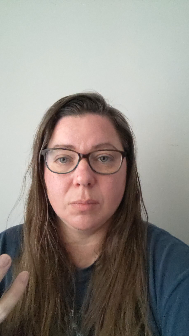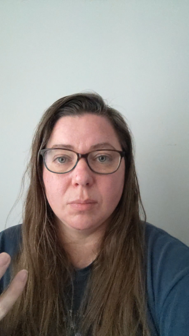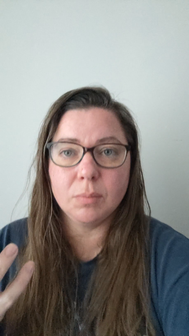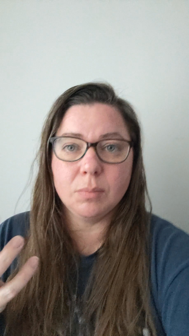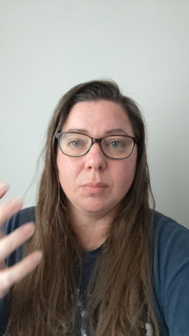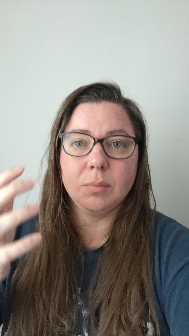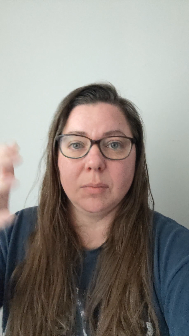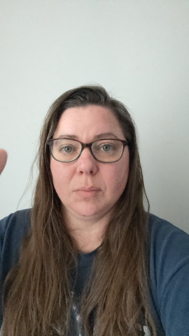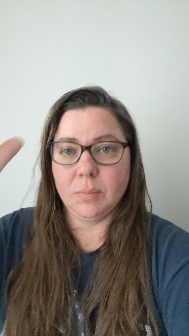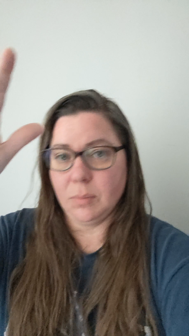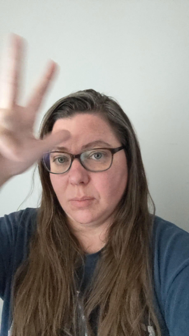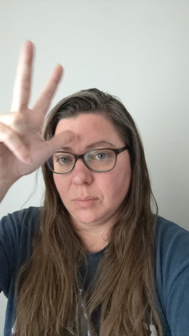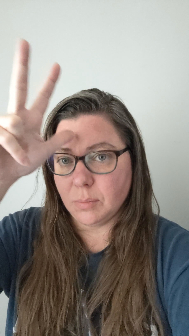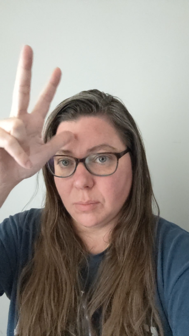rooster